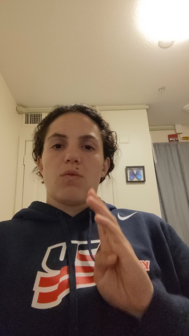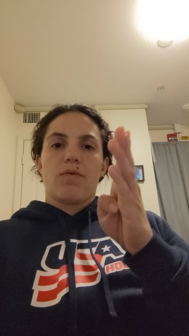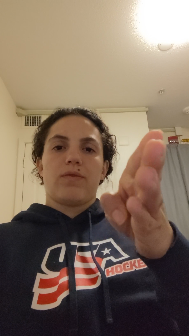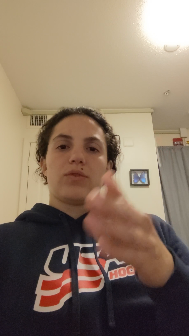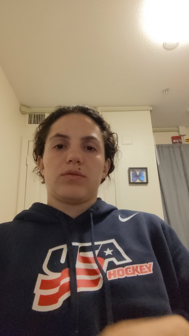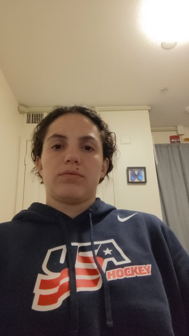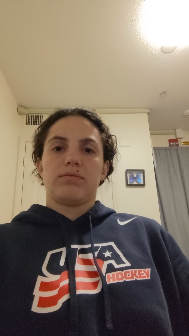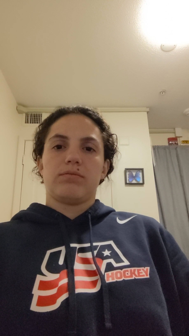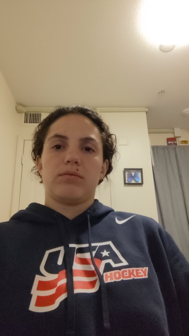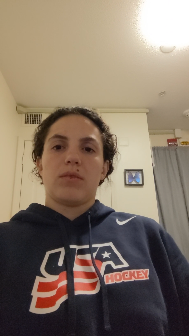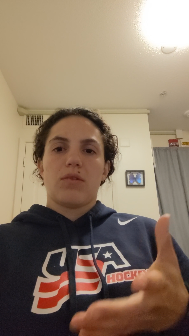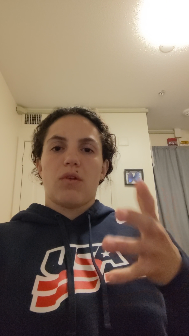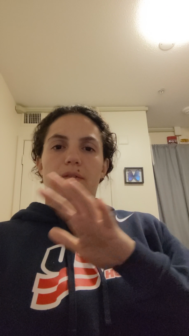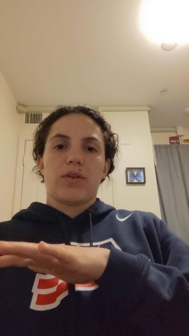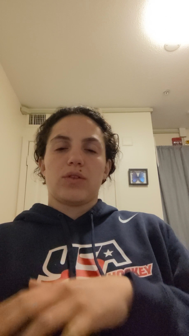cover